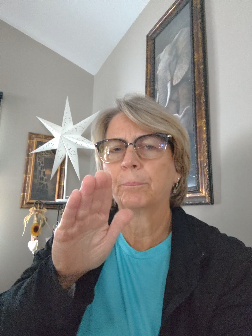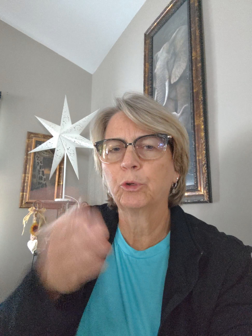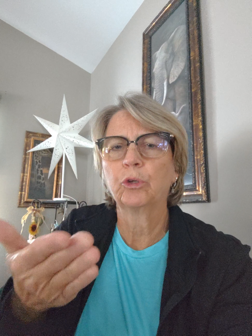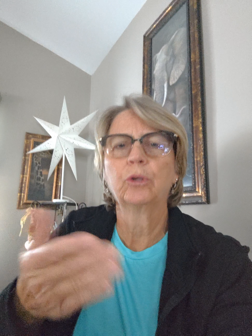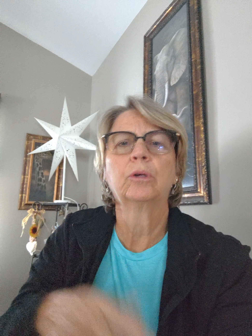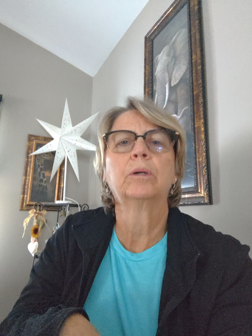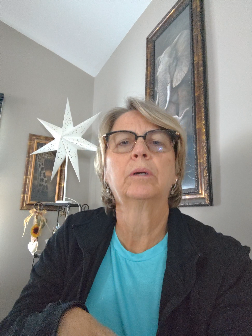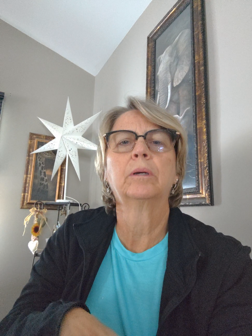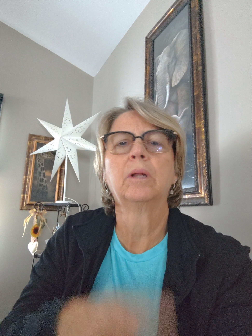book